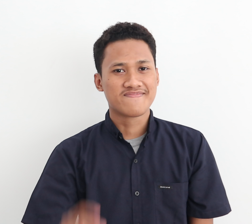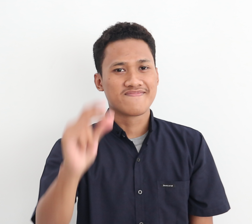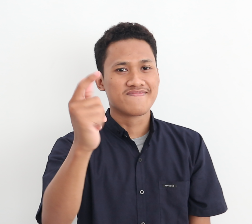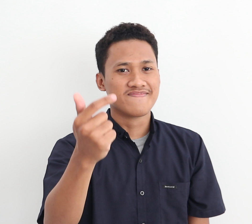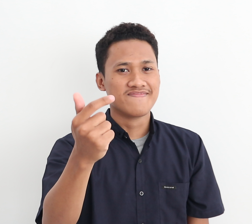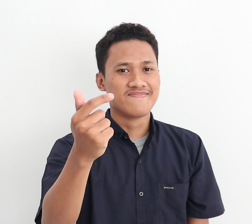R